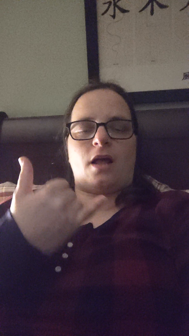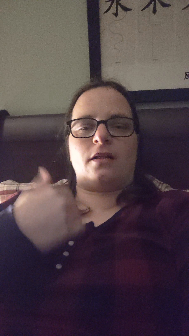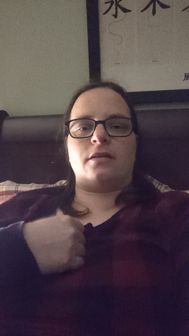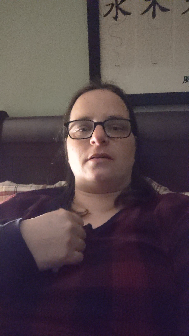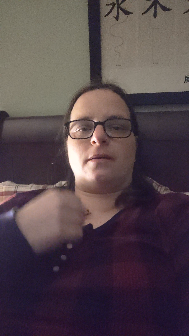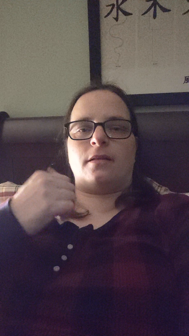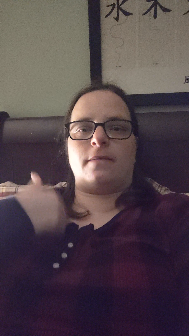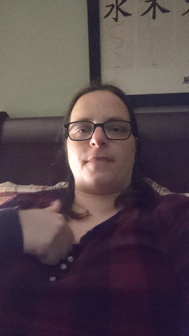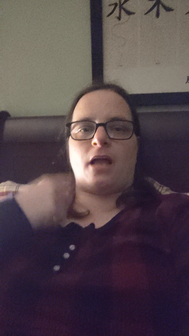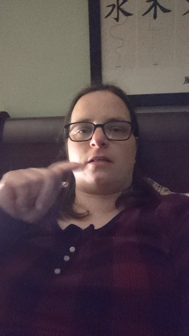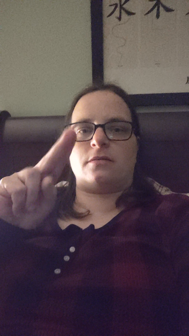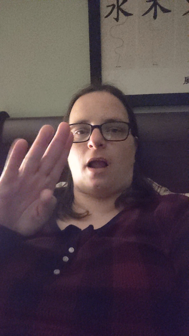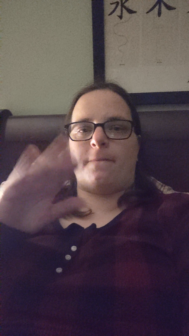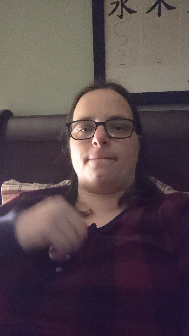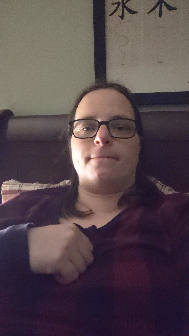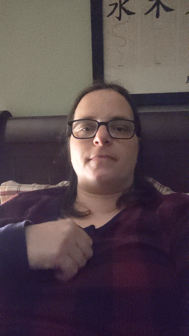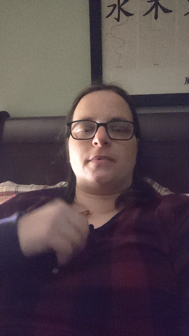bathtub